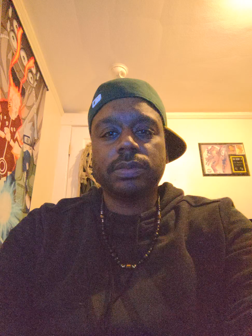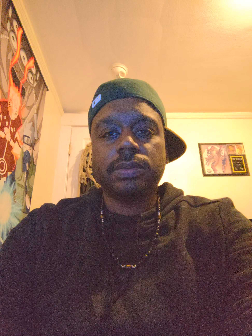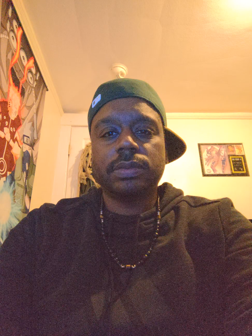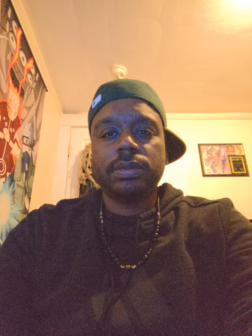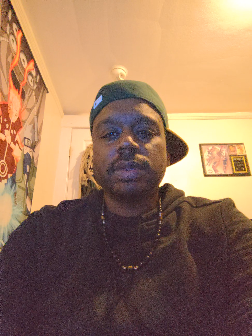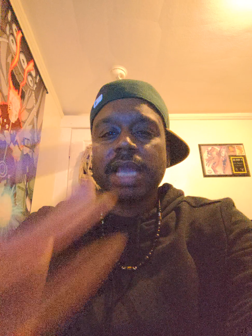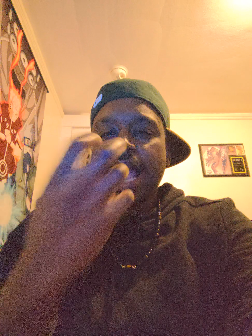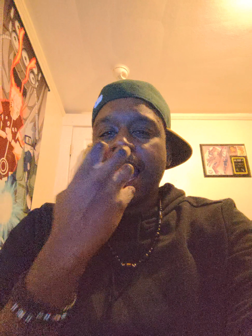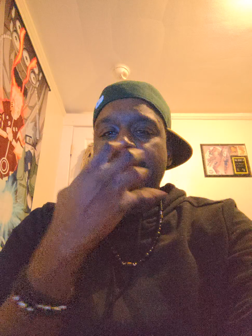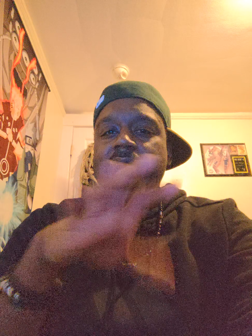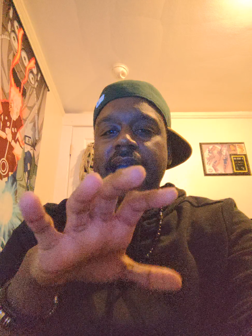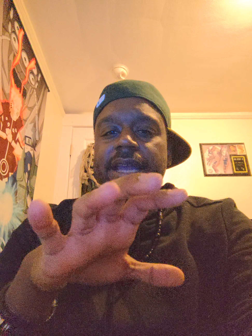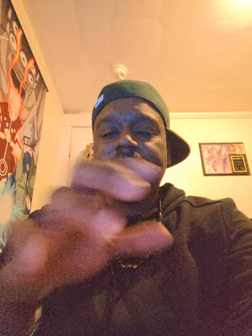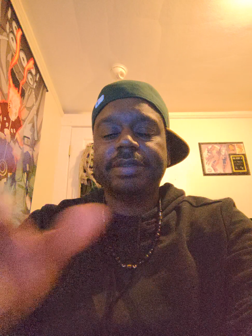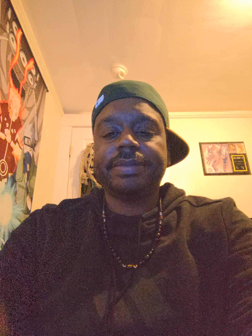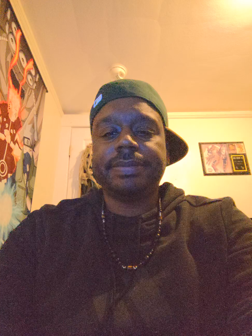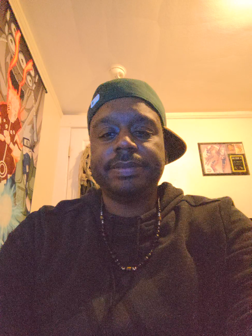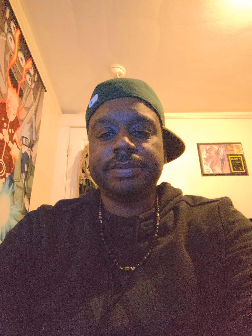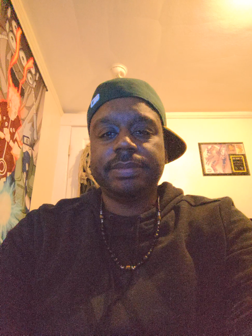hot